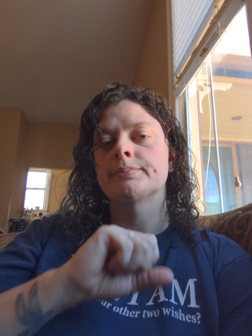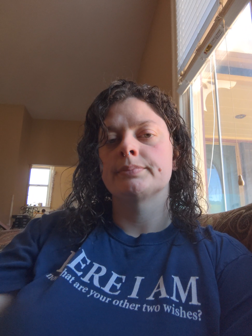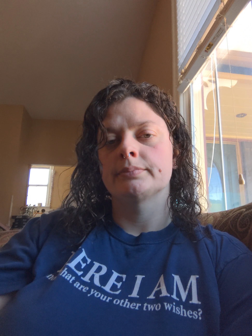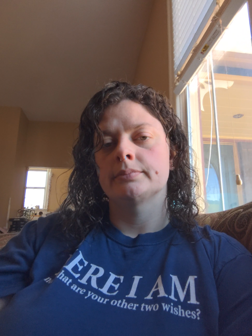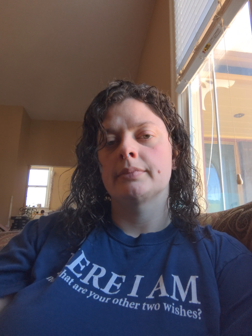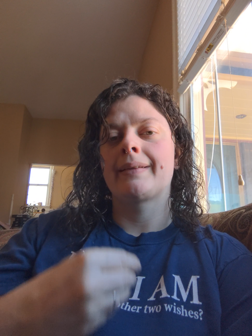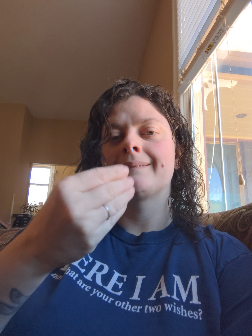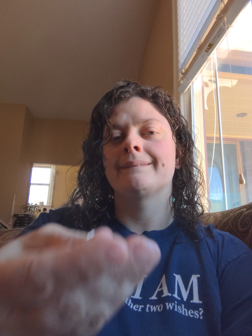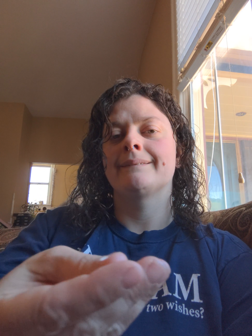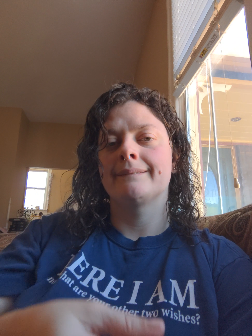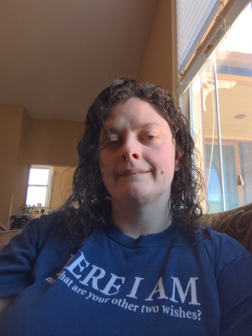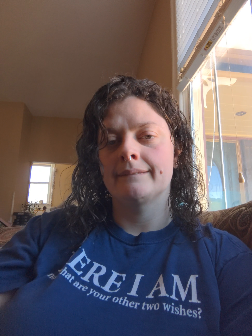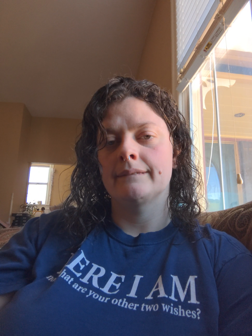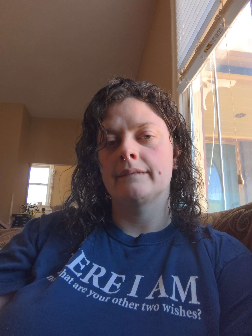give